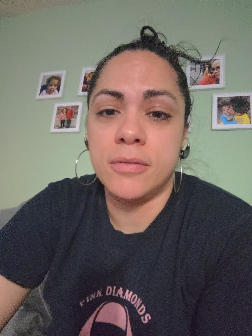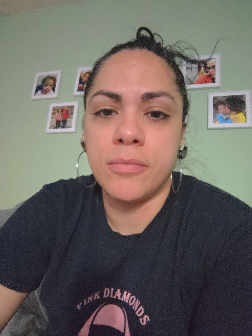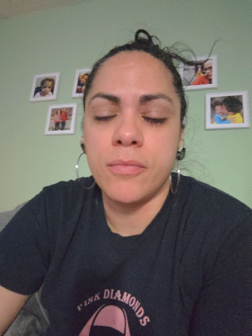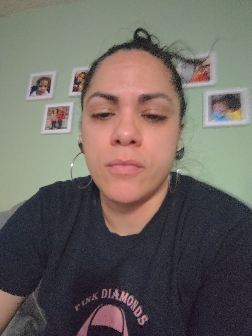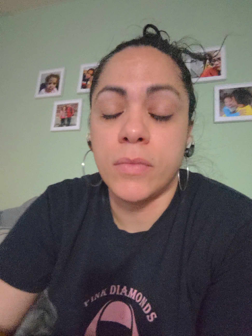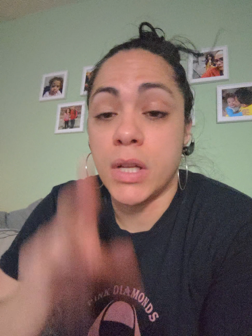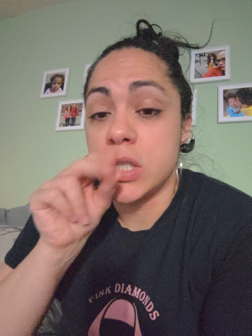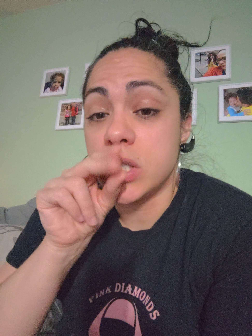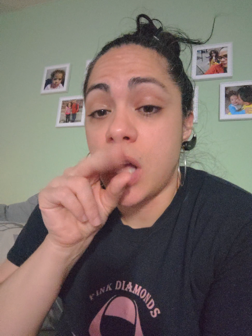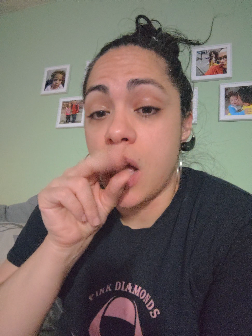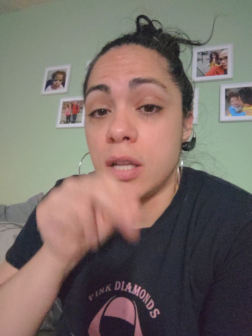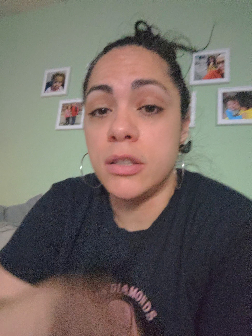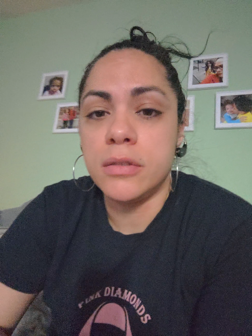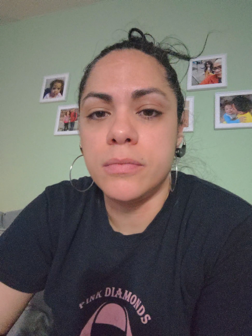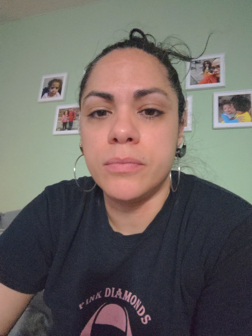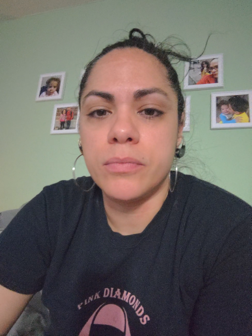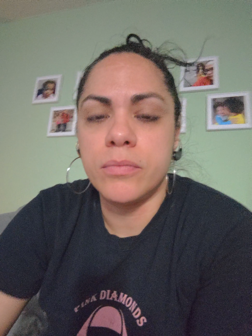duck